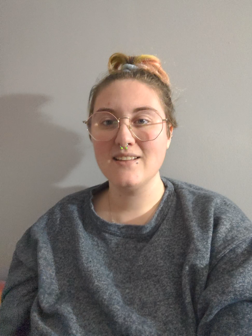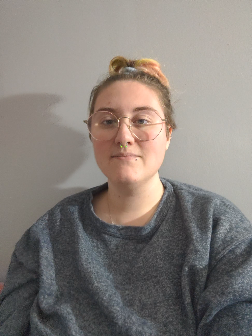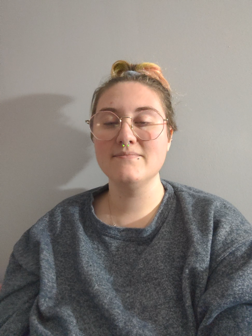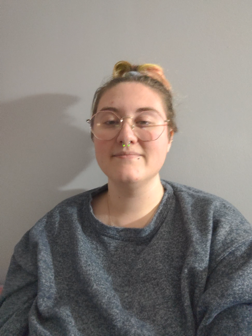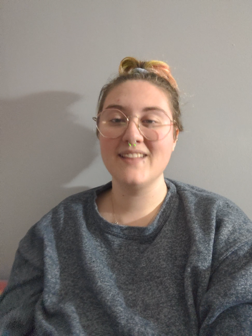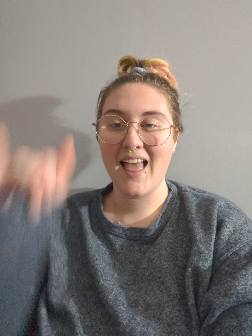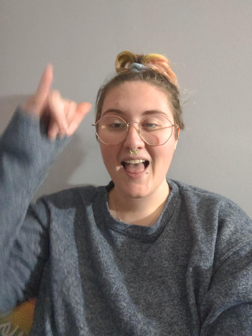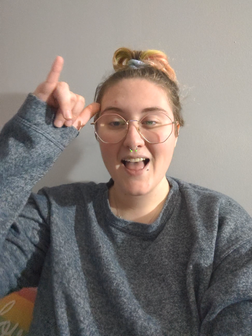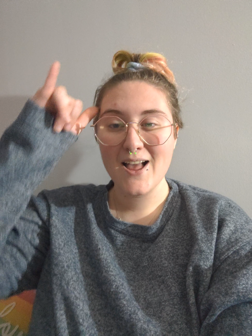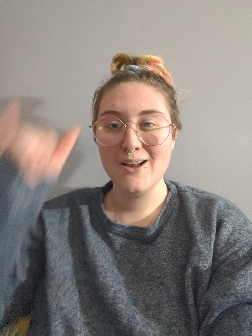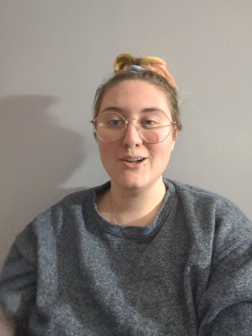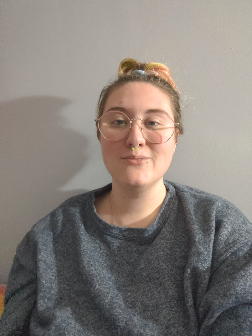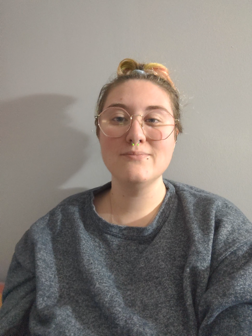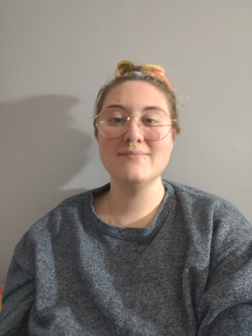cow